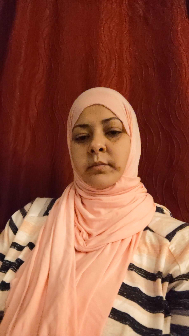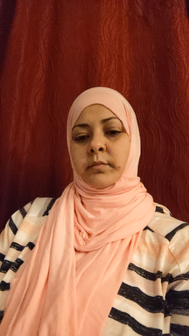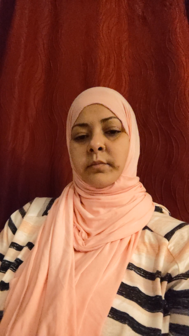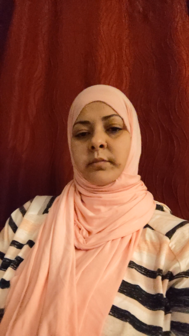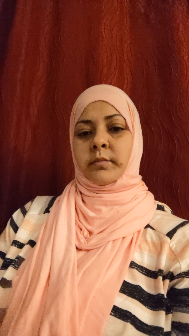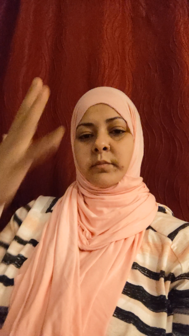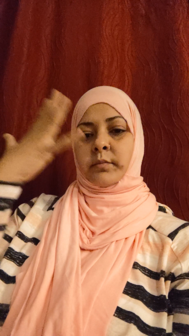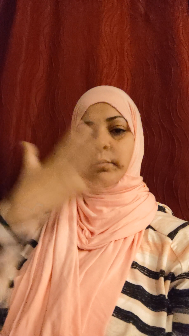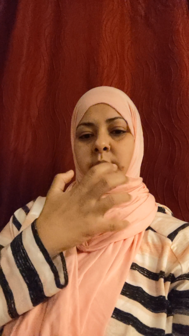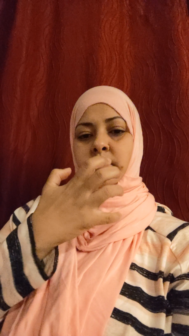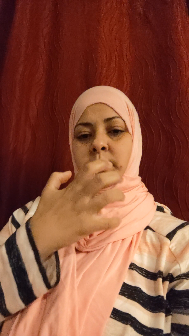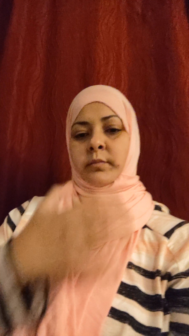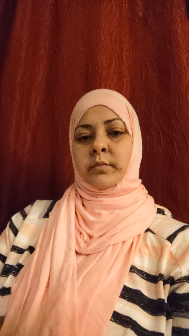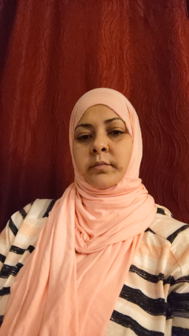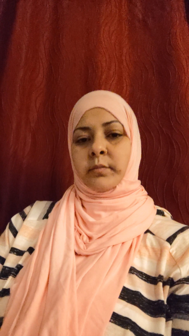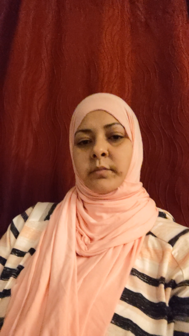dark